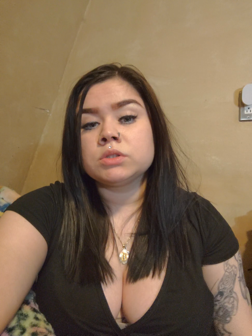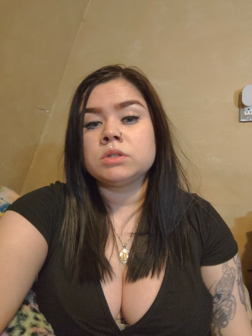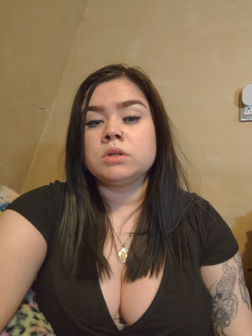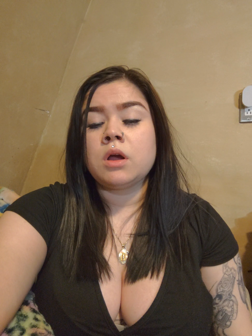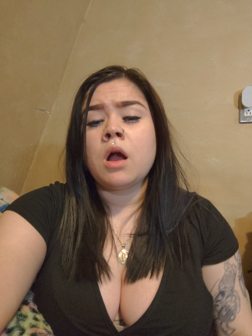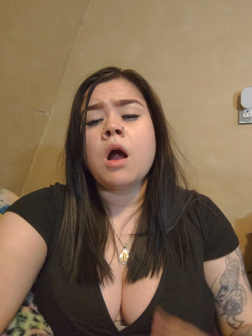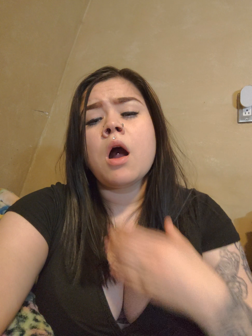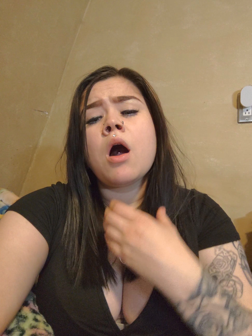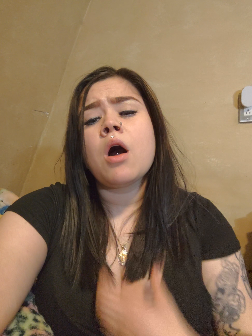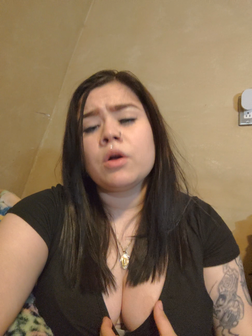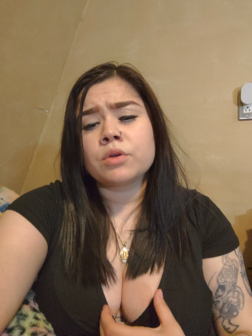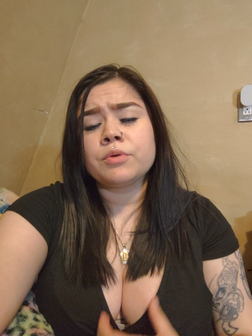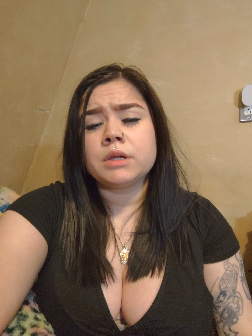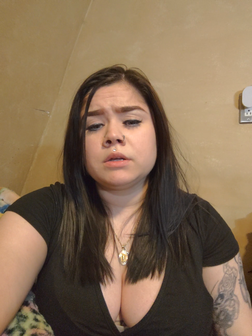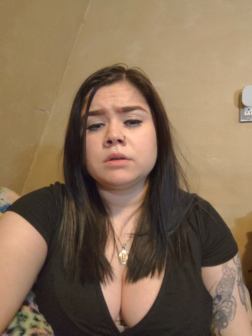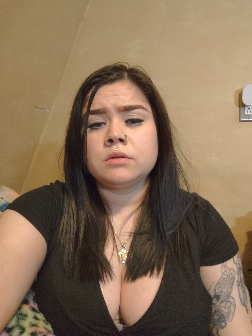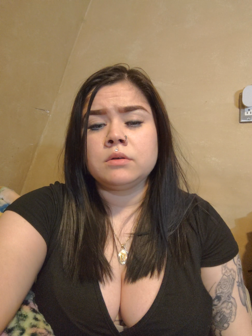hungry